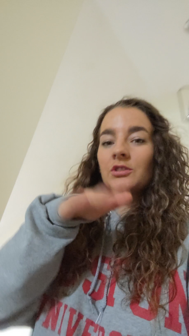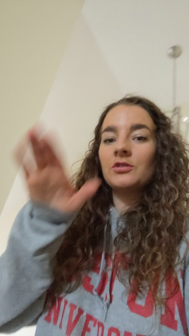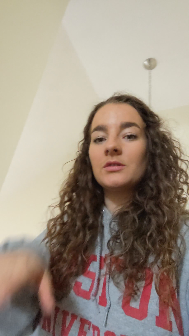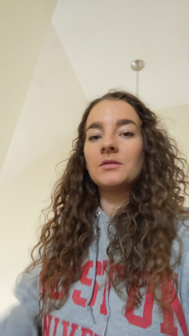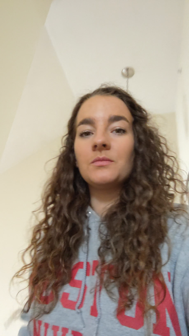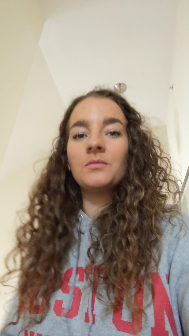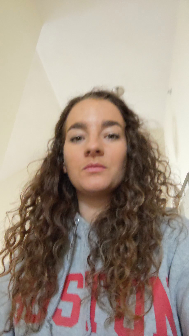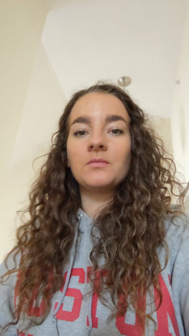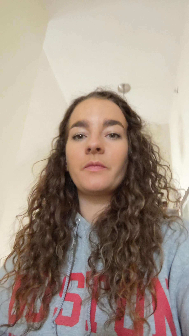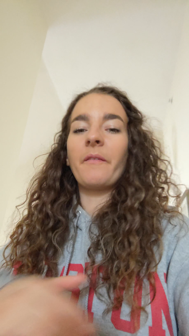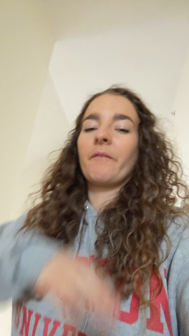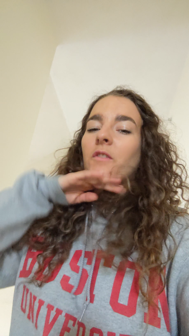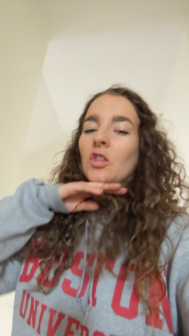full